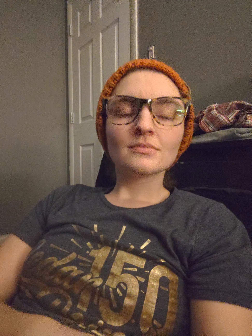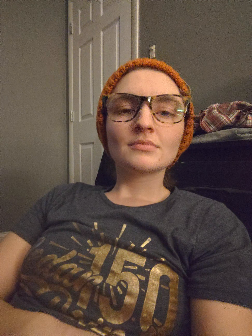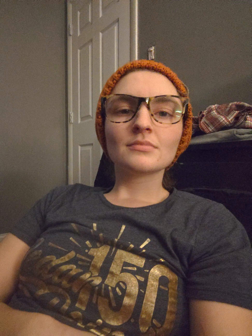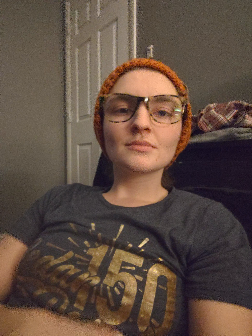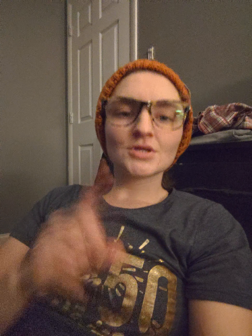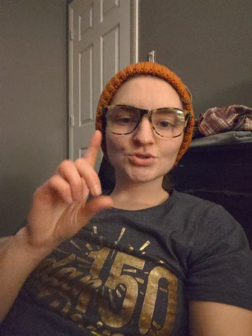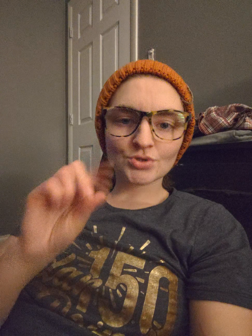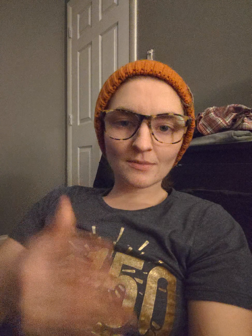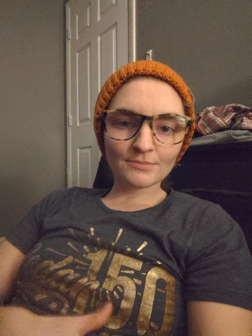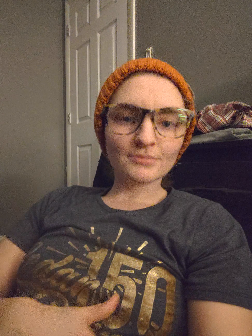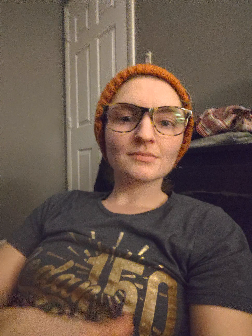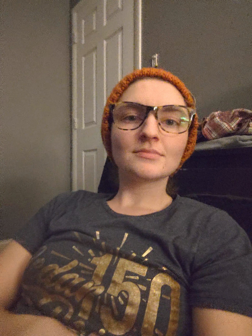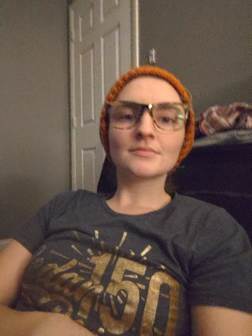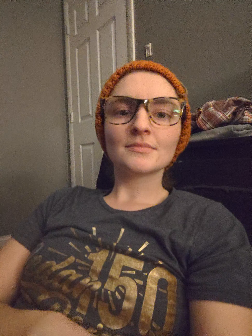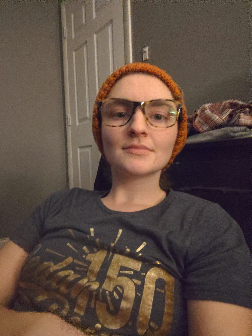dog